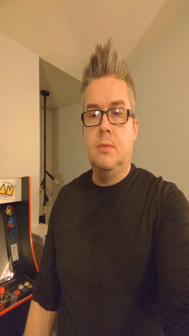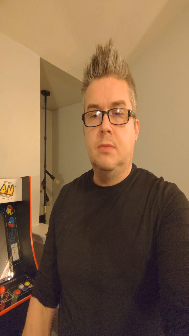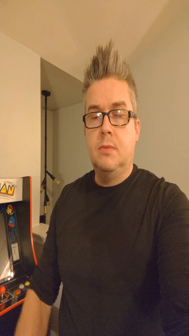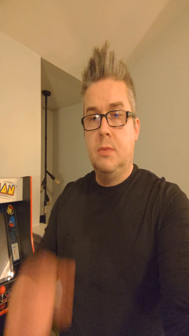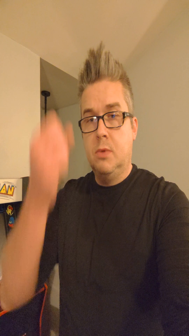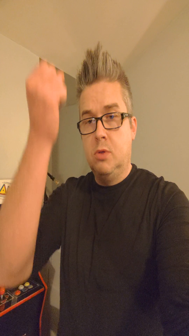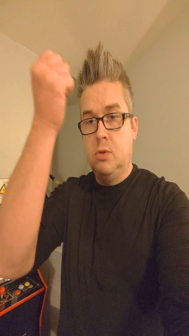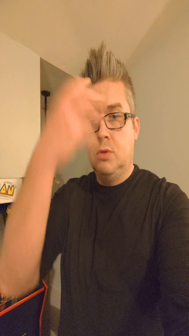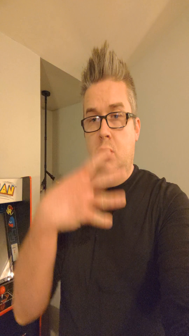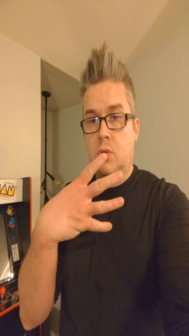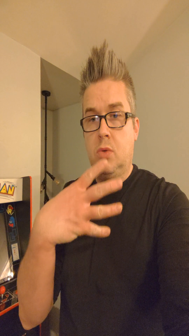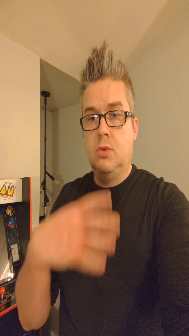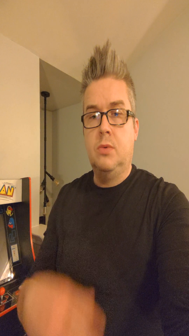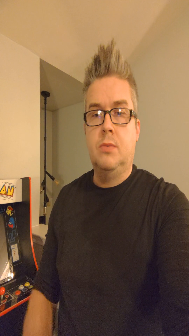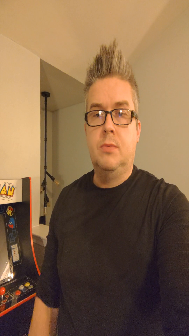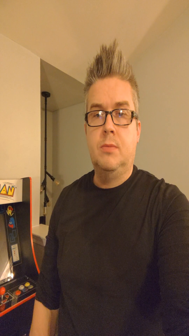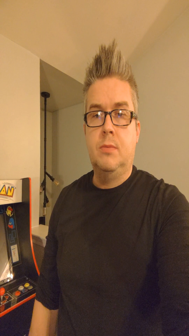shower